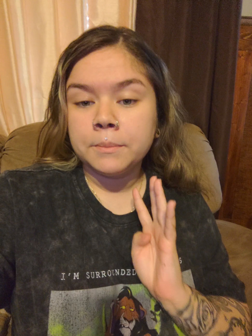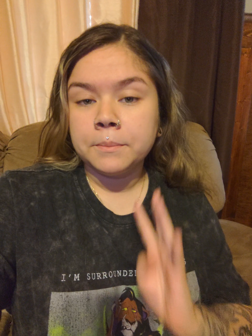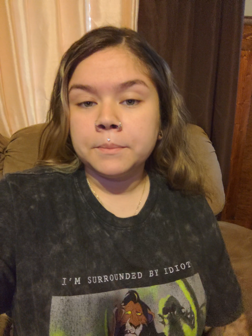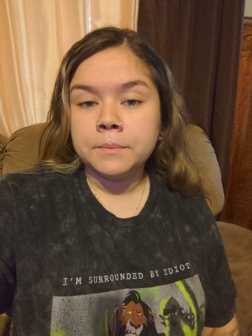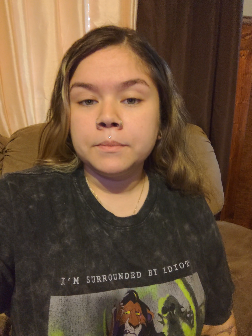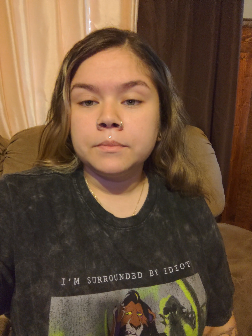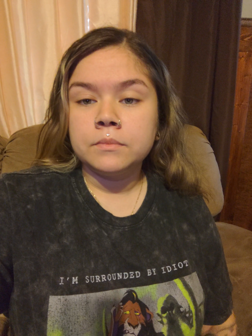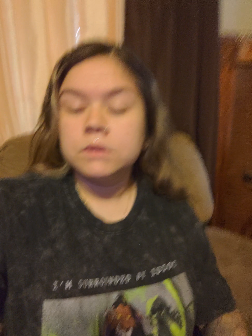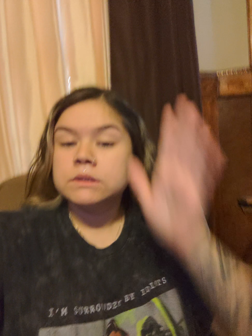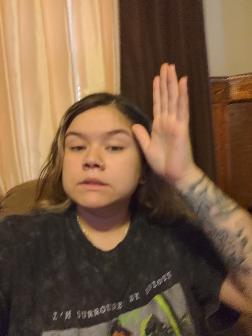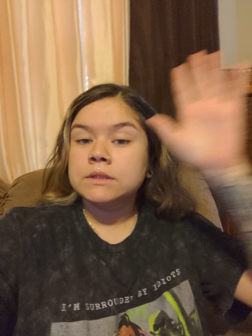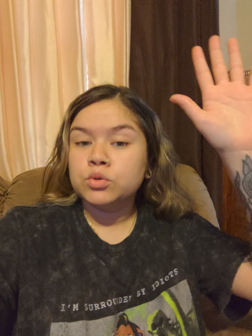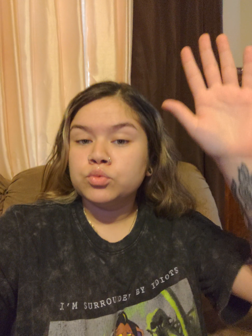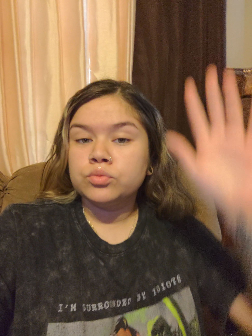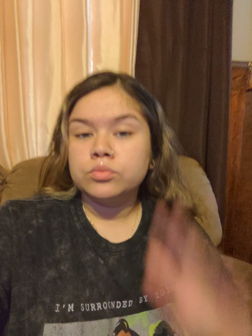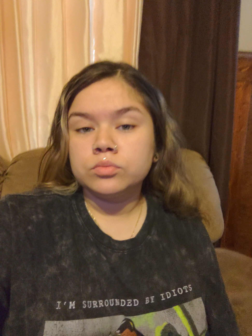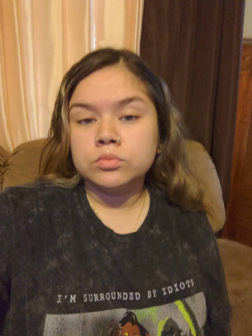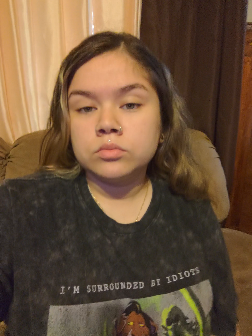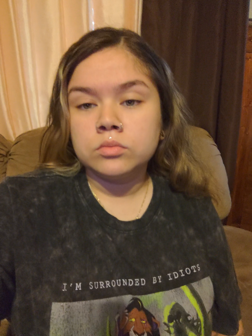deer